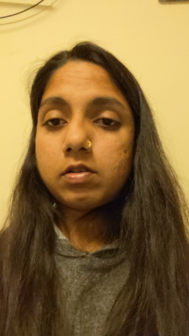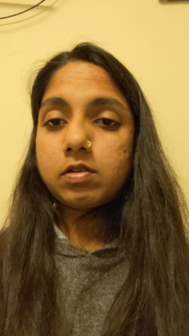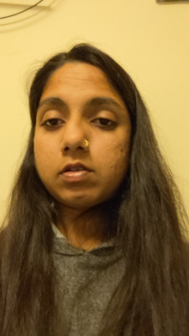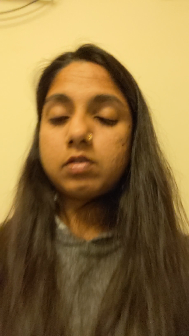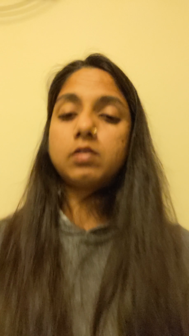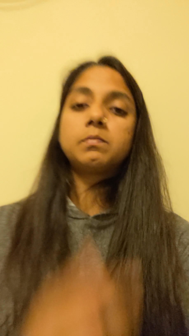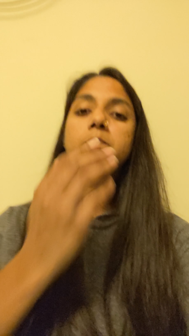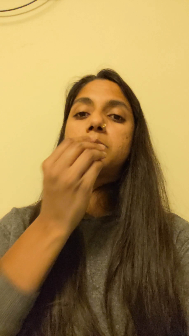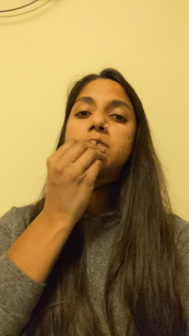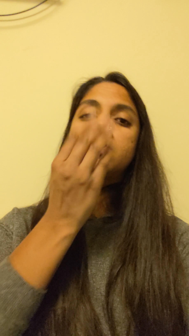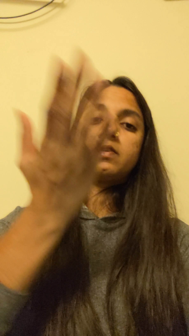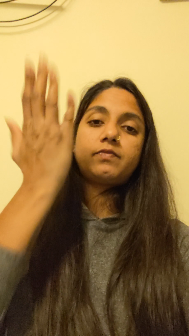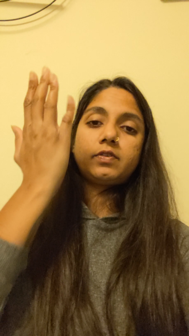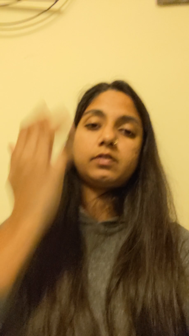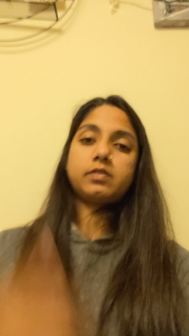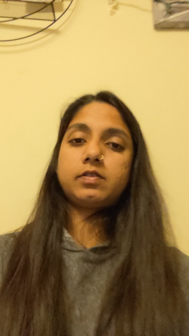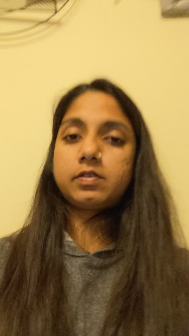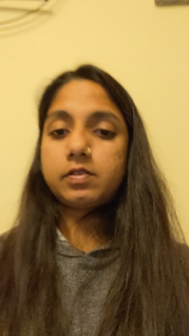breakfast